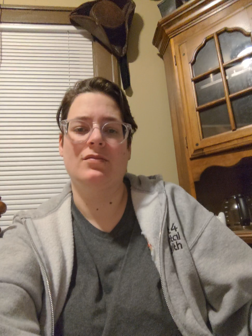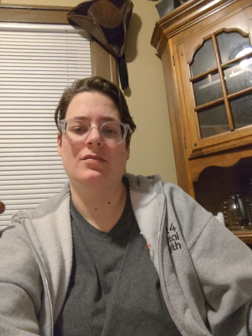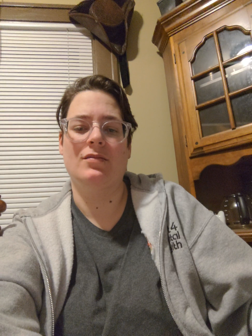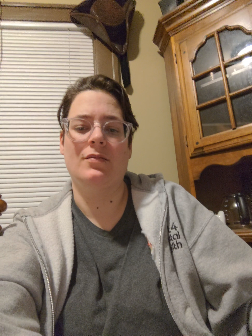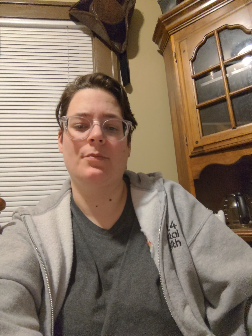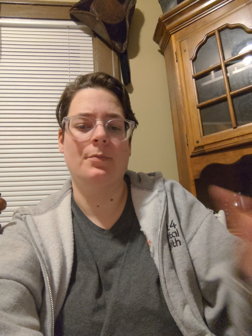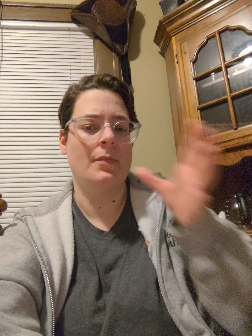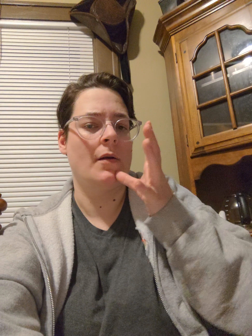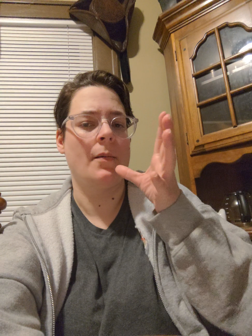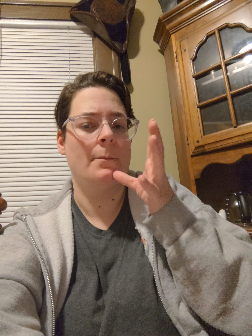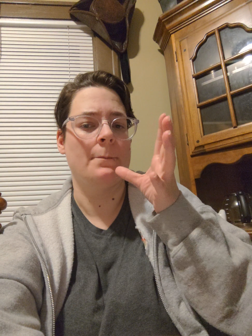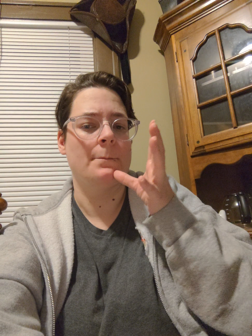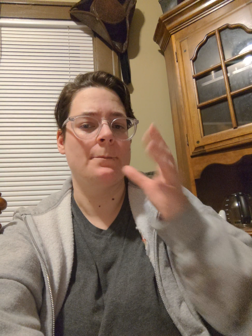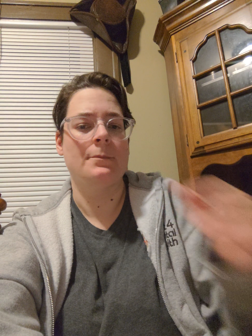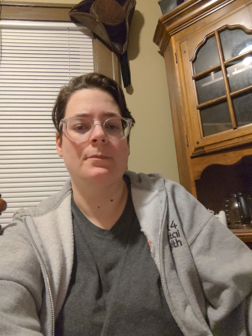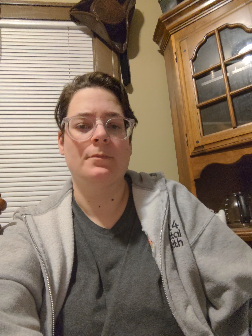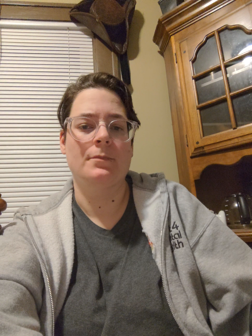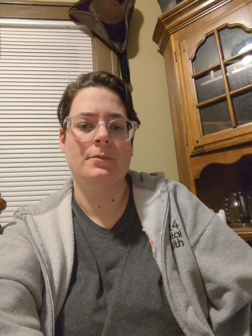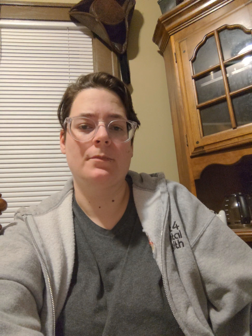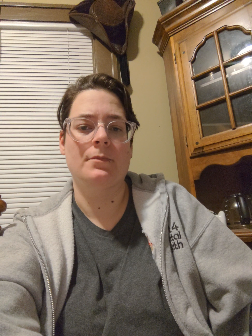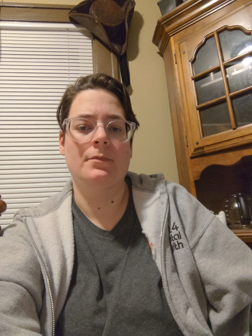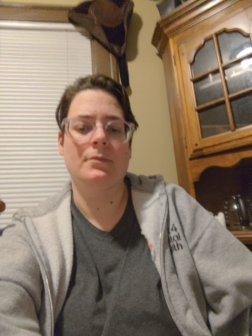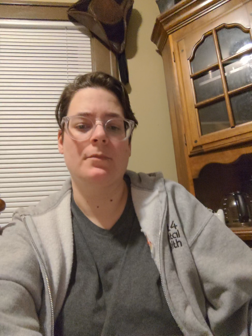mom